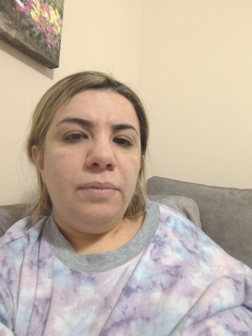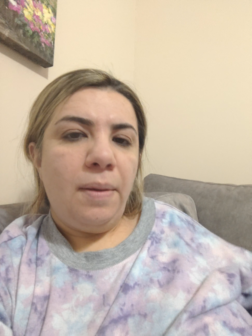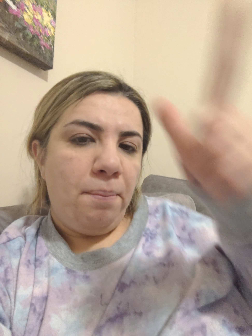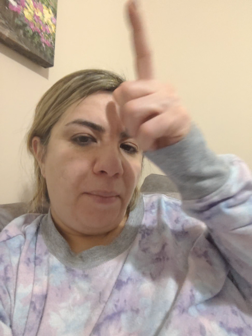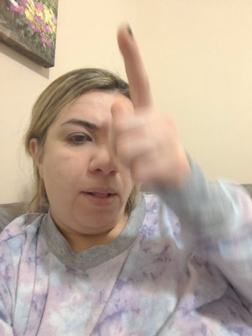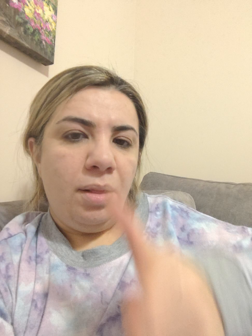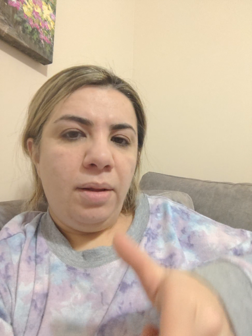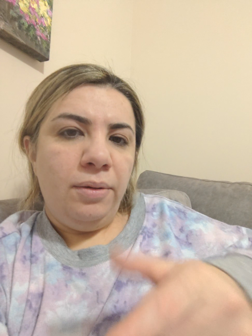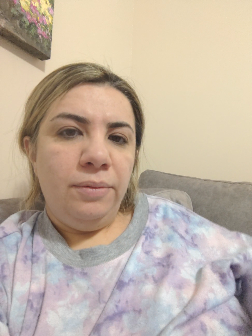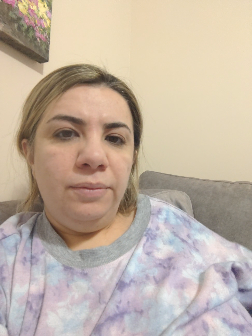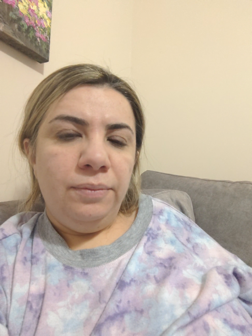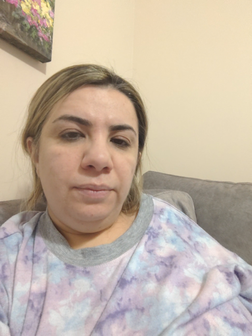brother